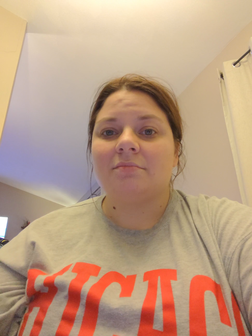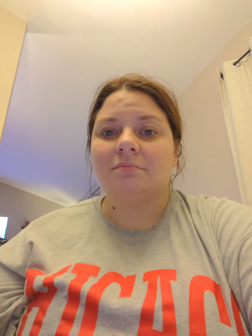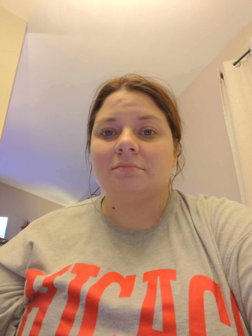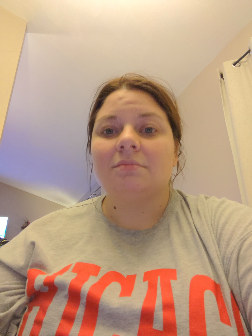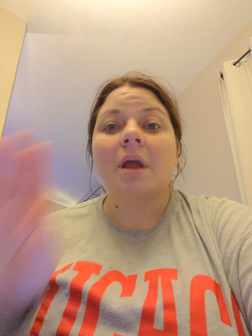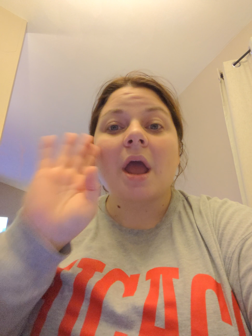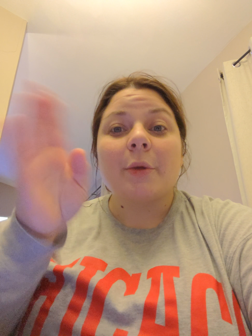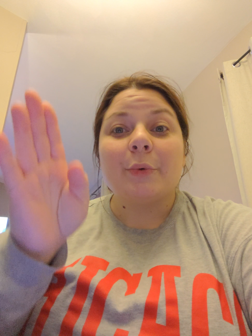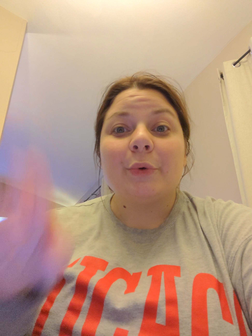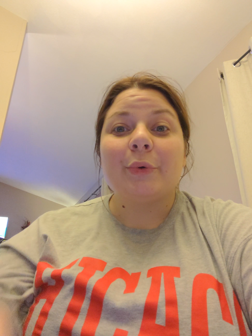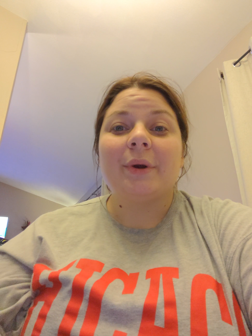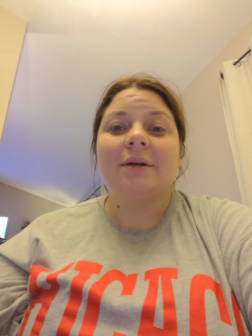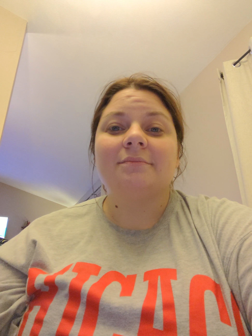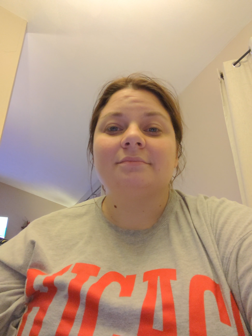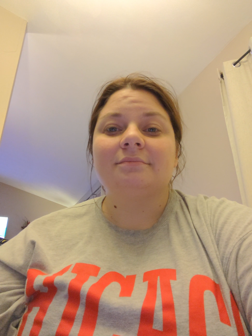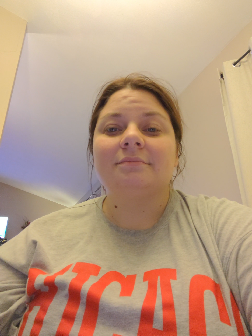hello